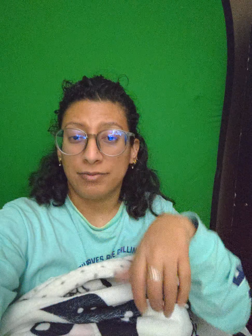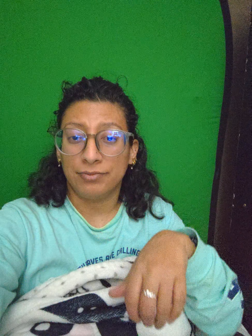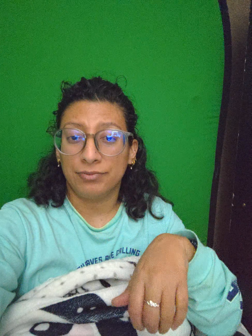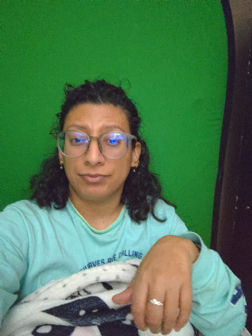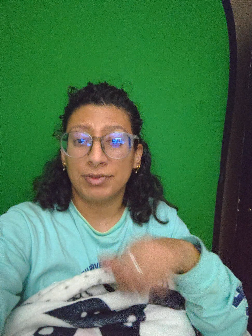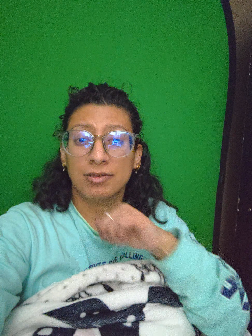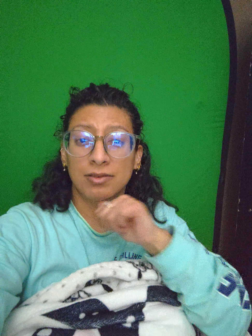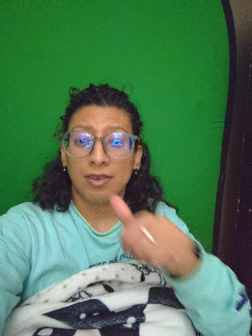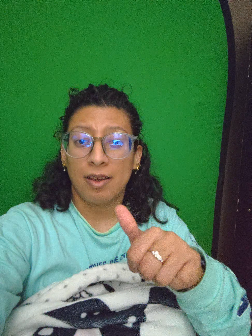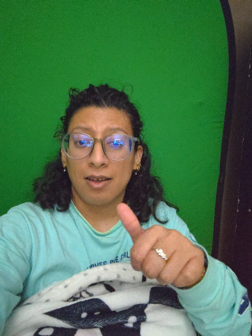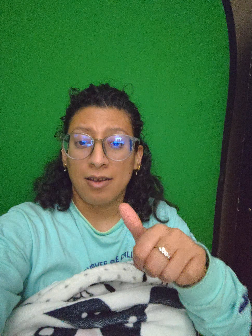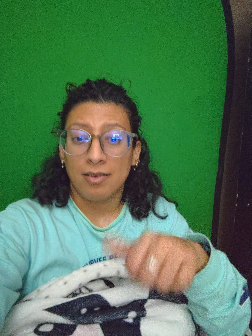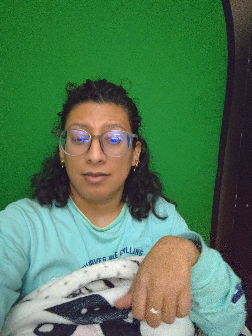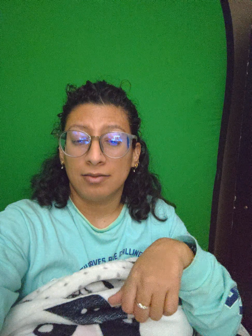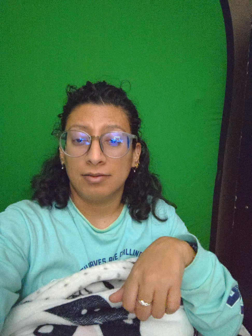not